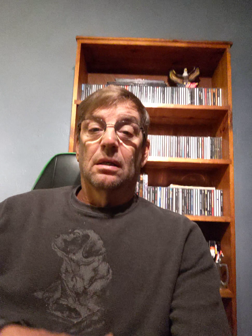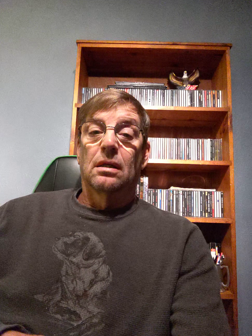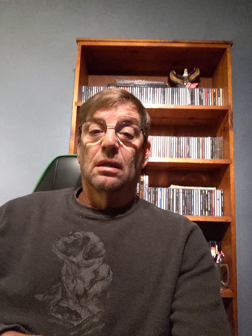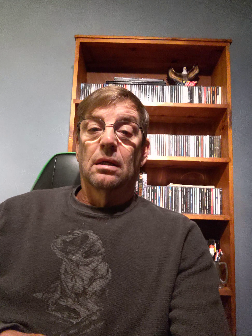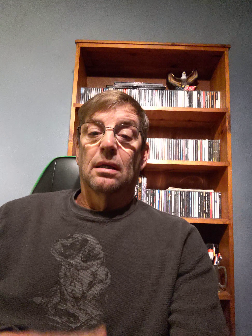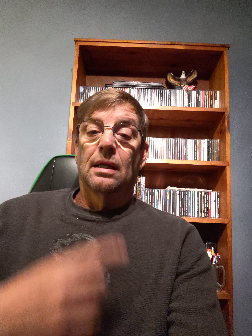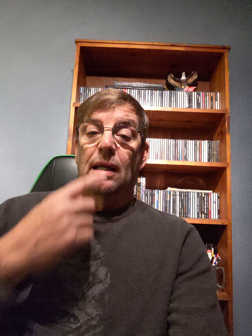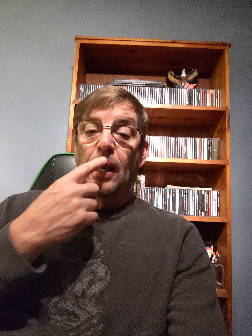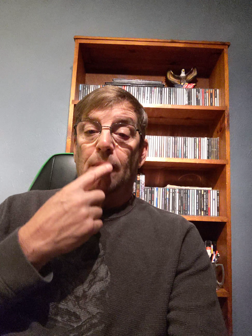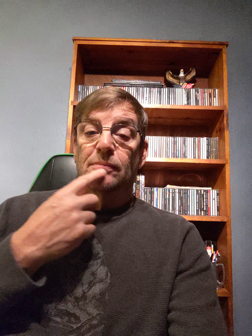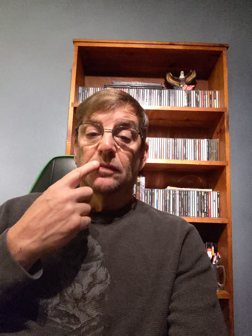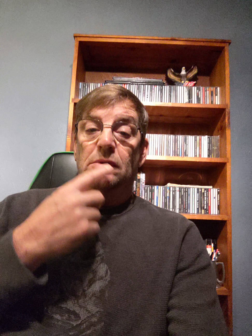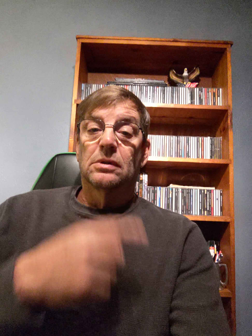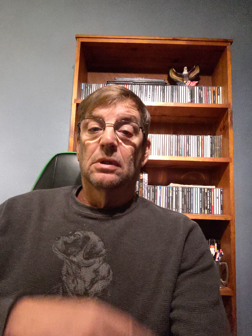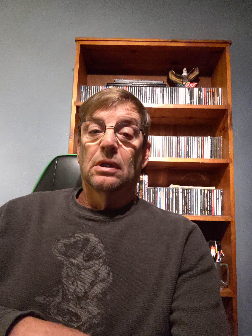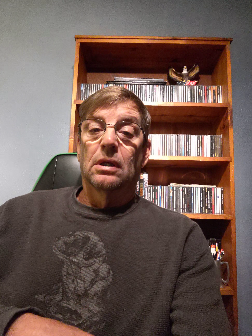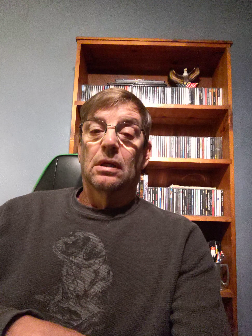lips